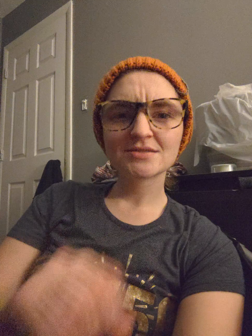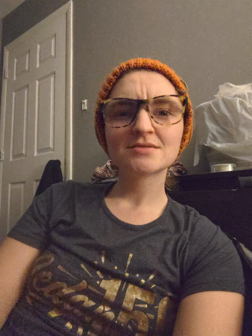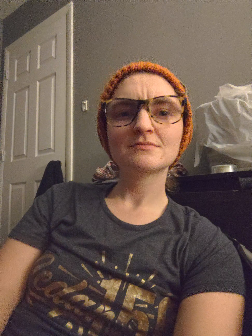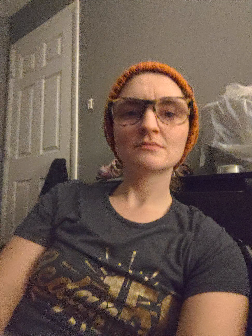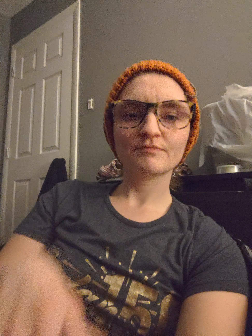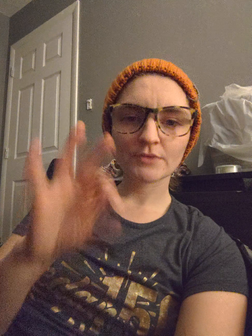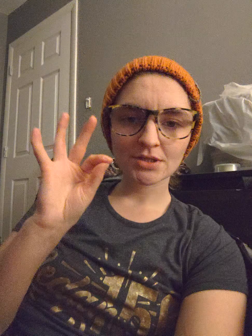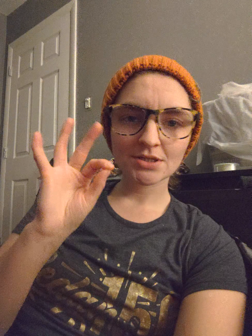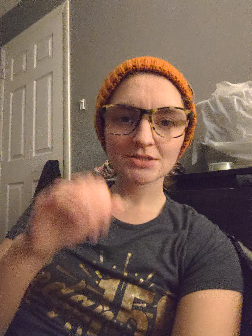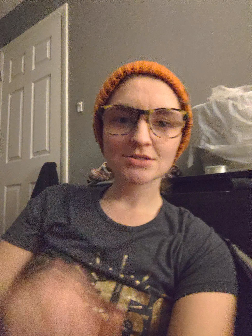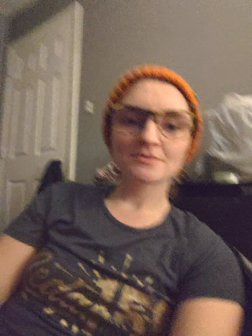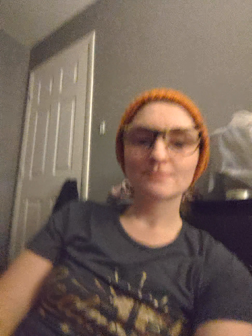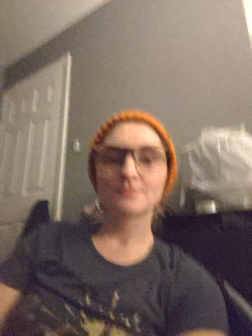find